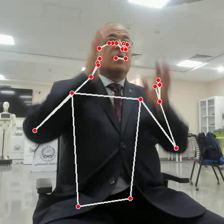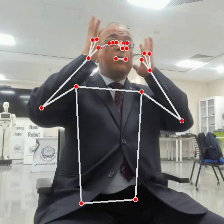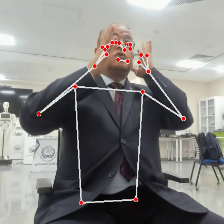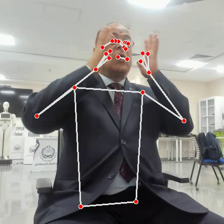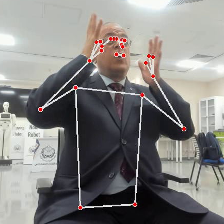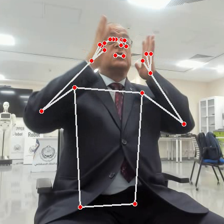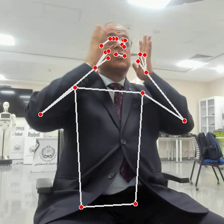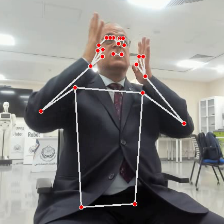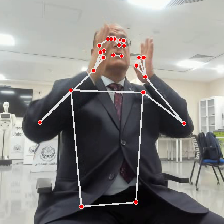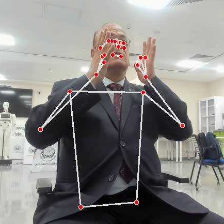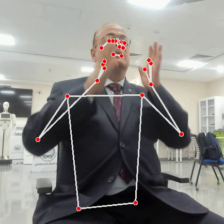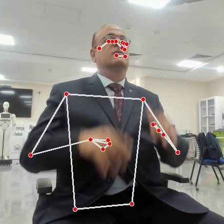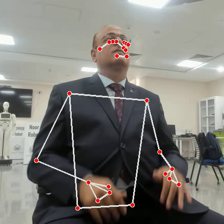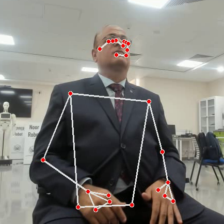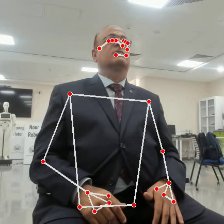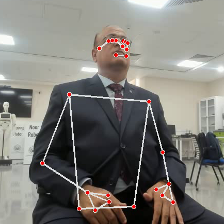moshwash